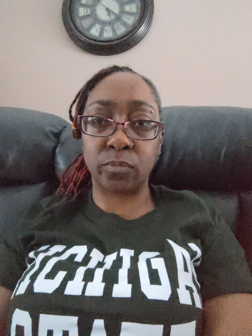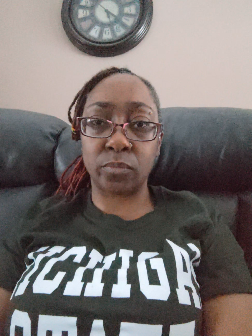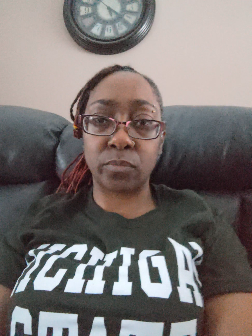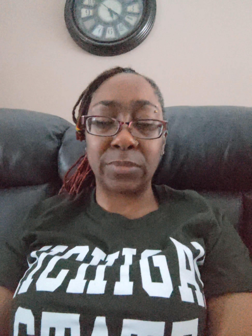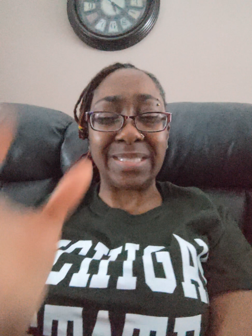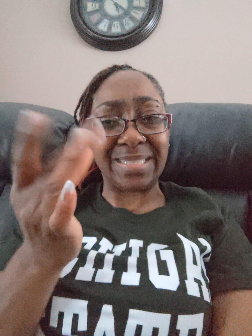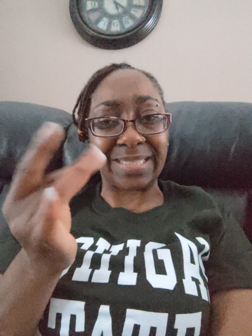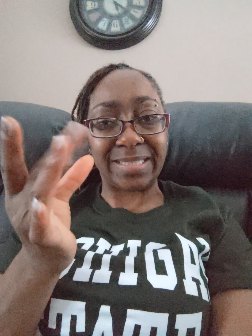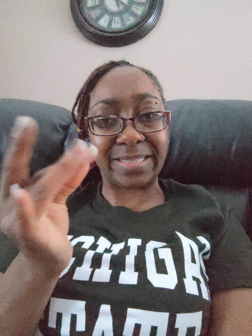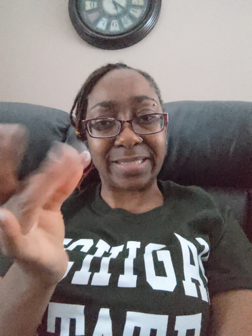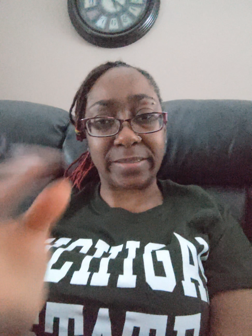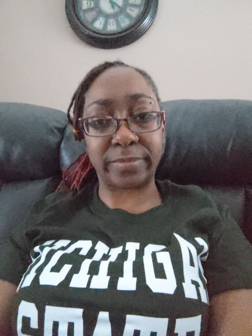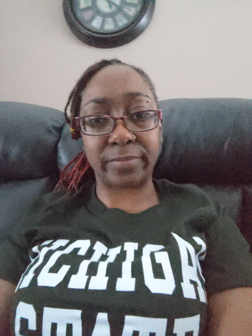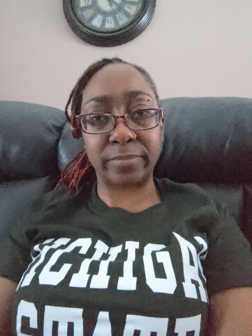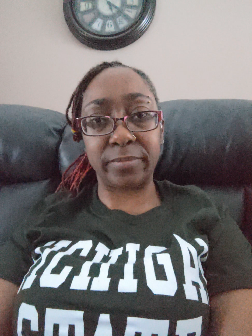sticky